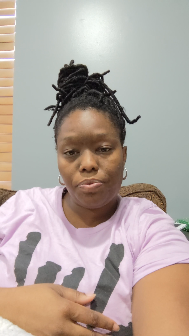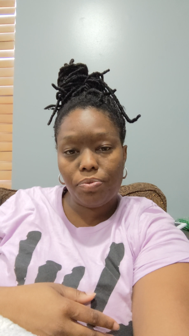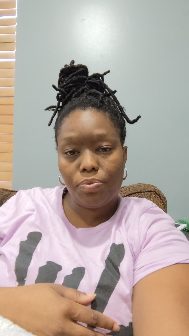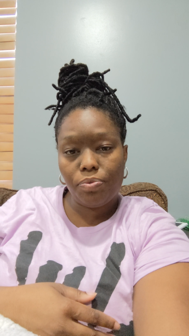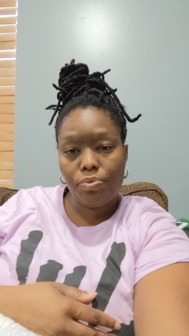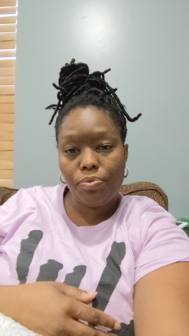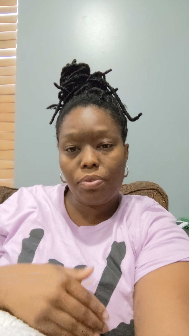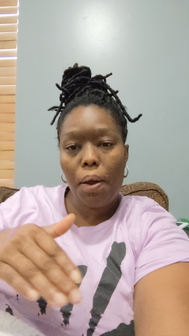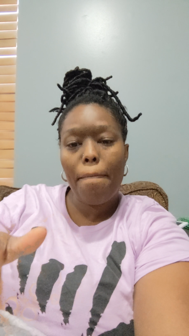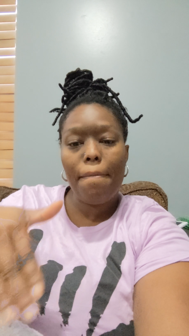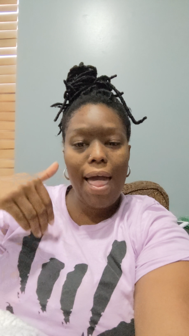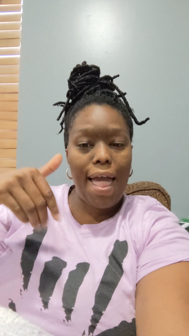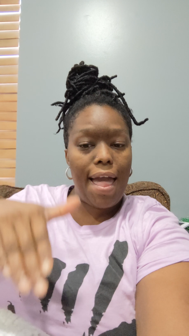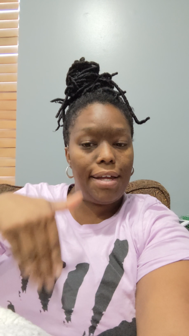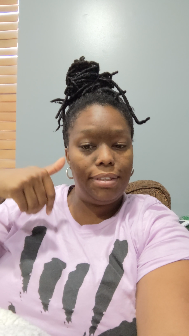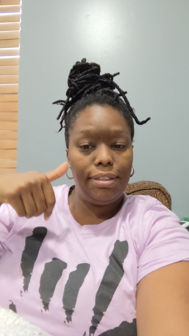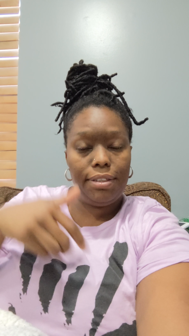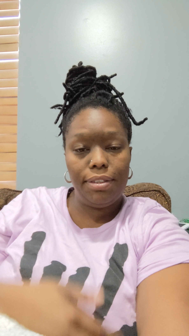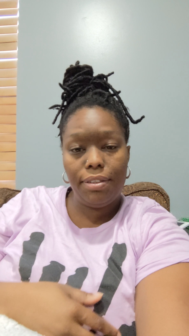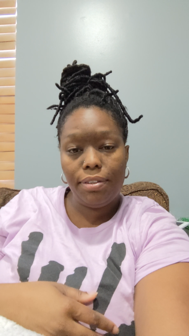pants